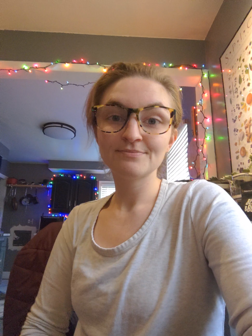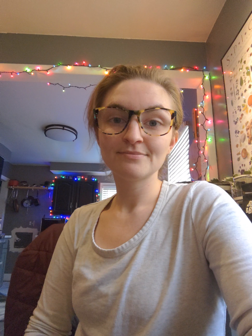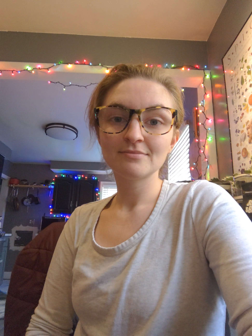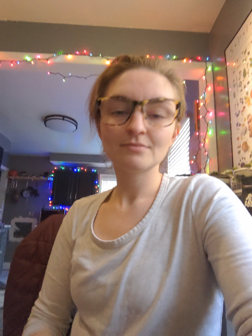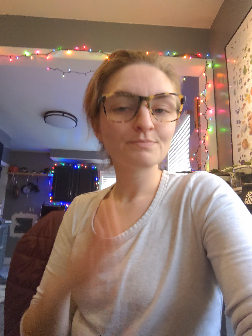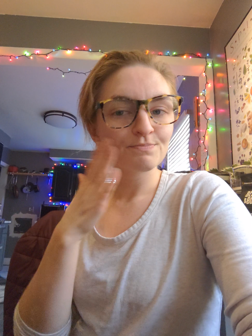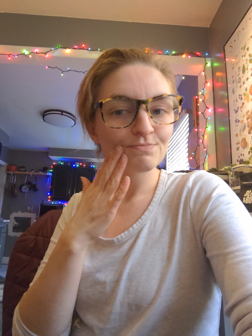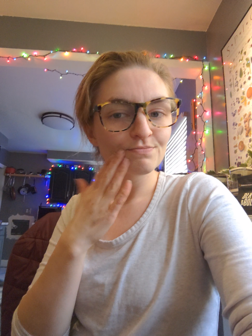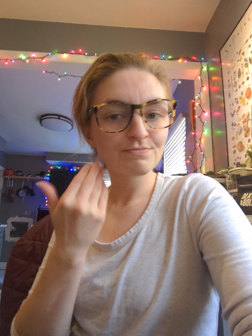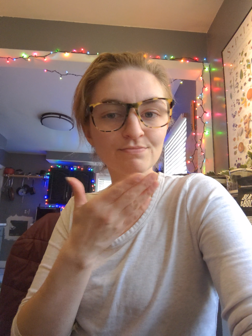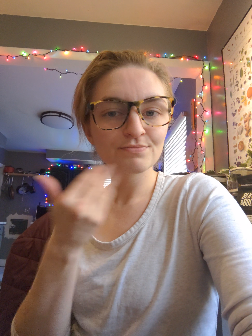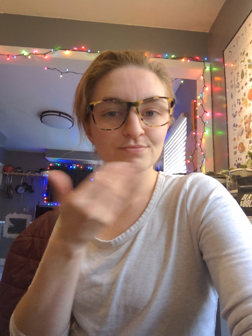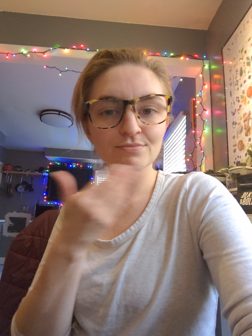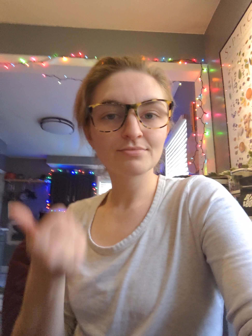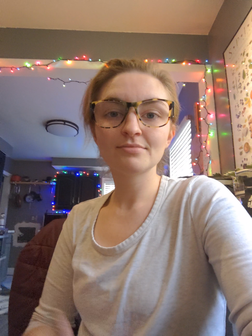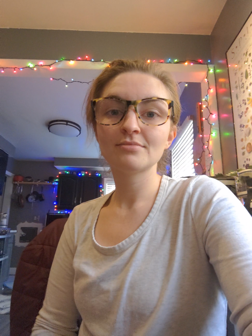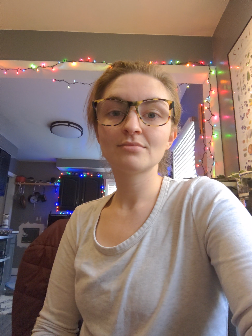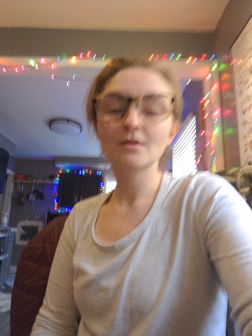napkin